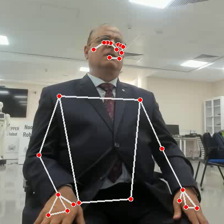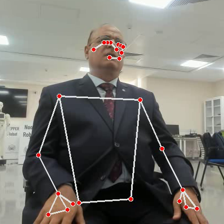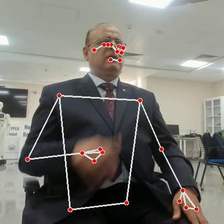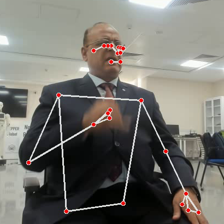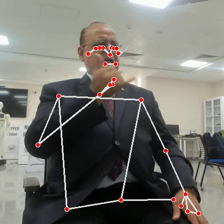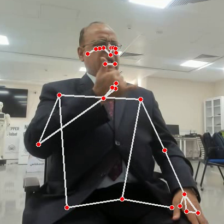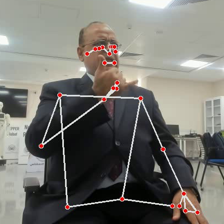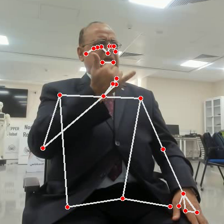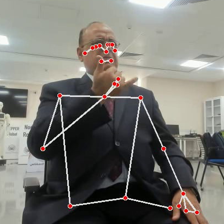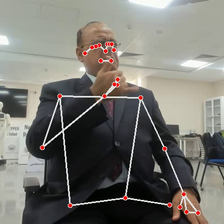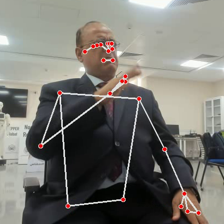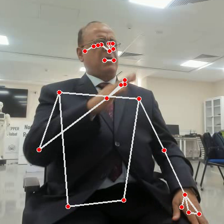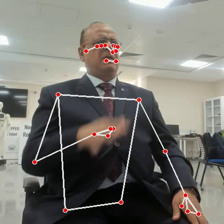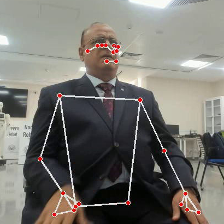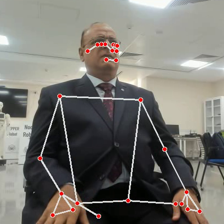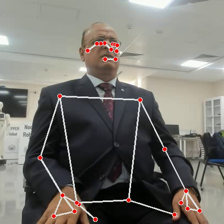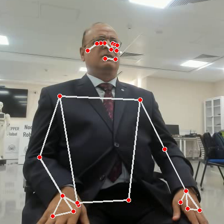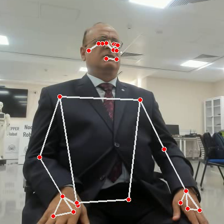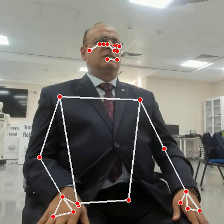sabhlala